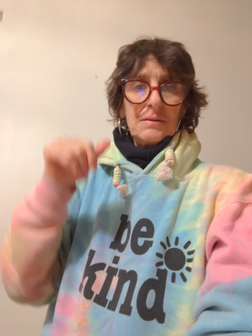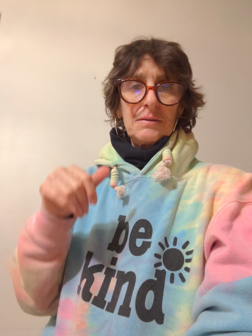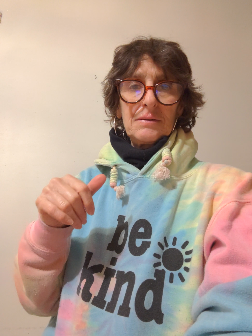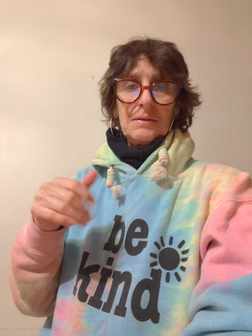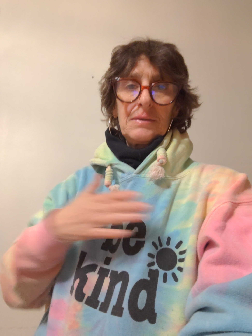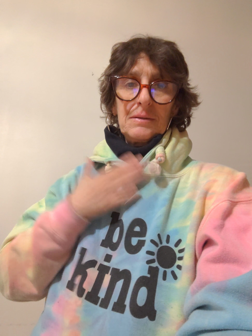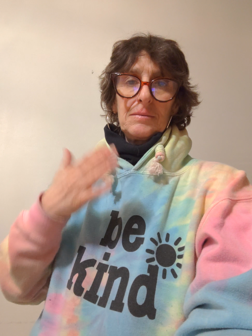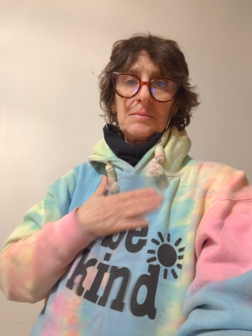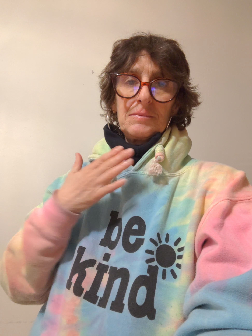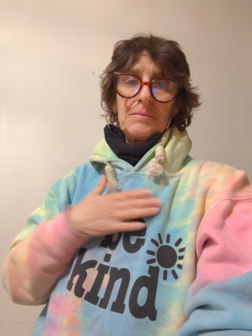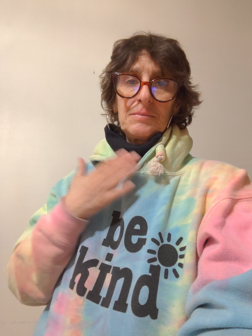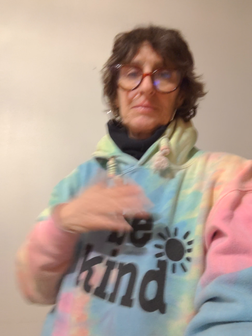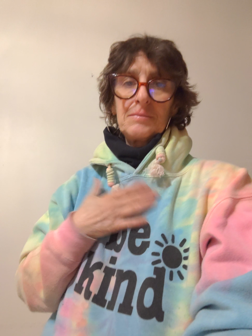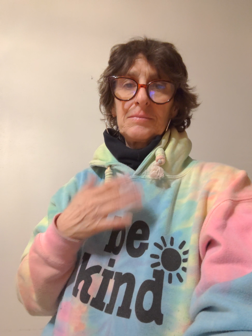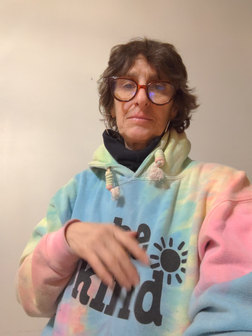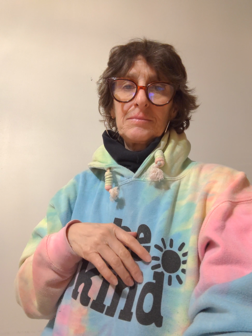happy